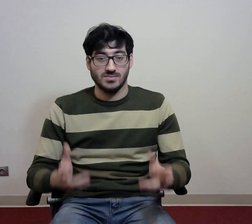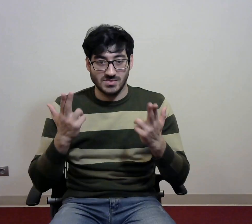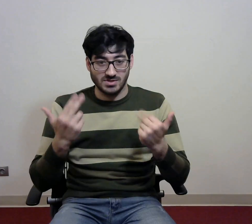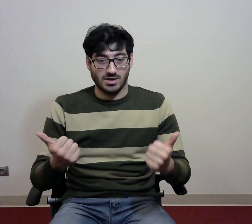bəli